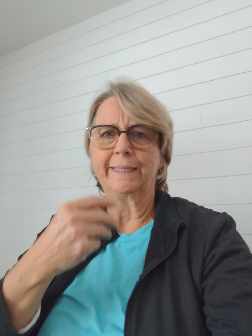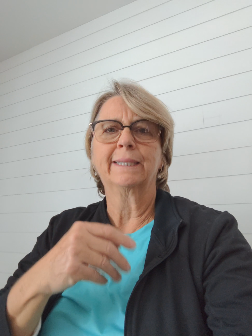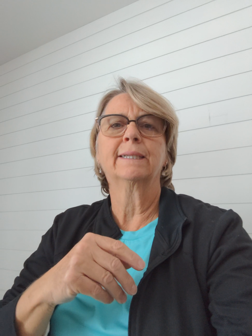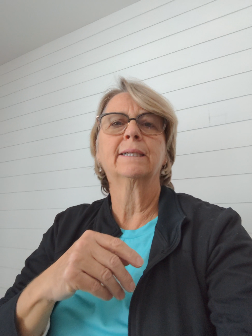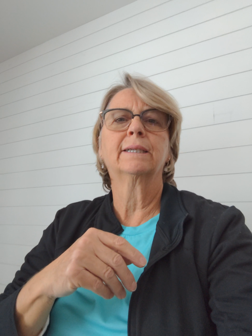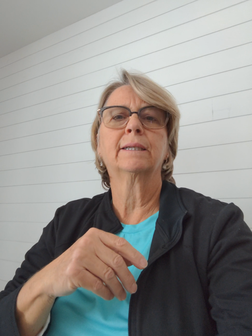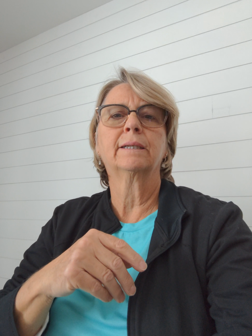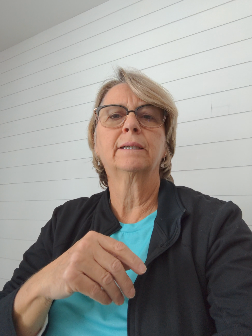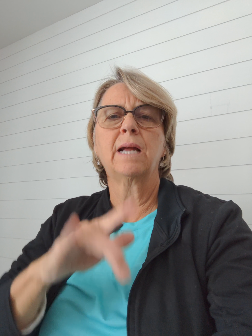pretty